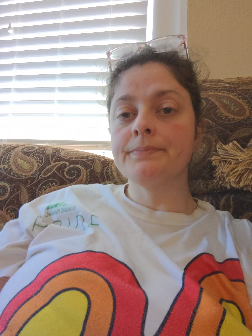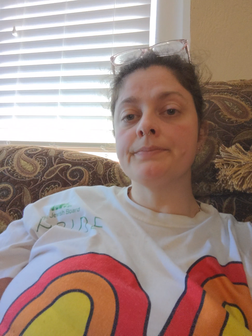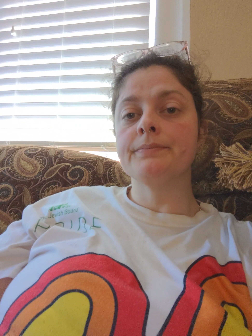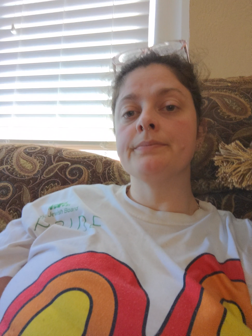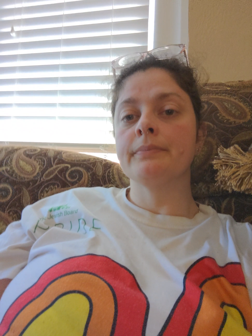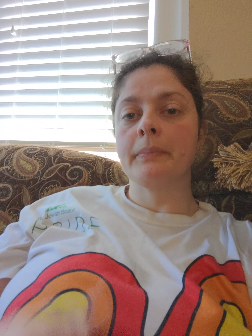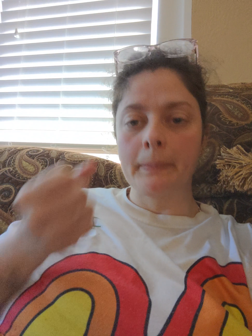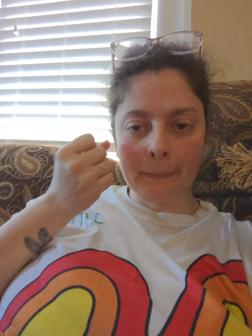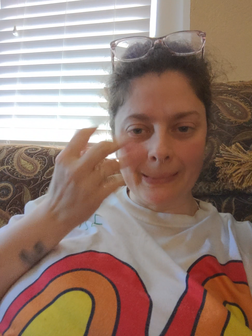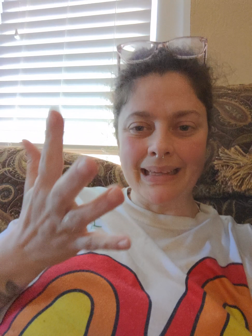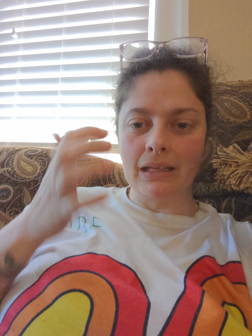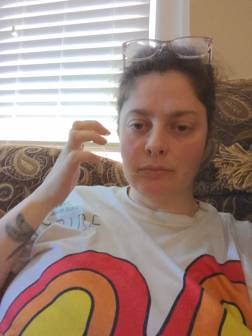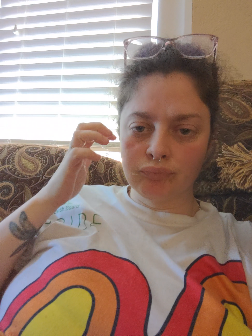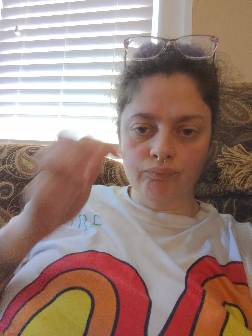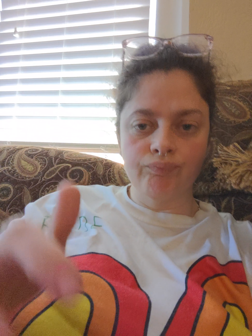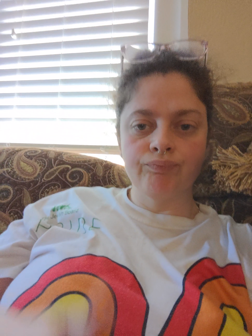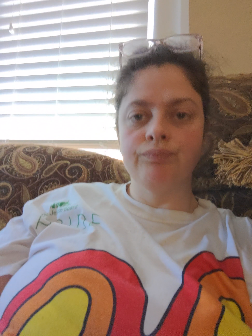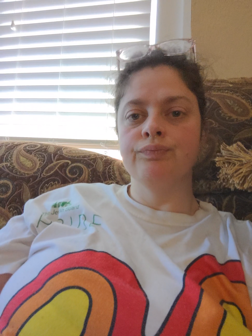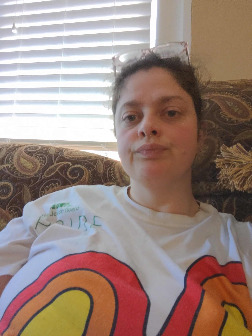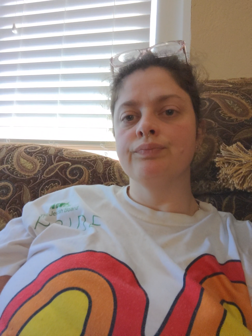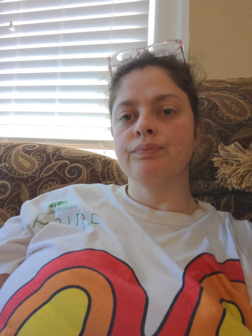many